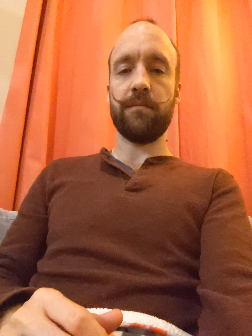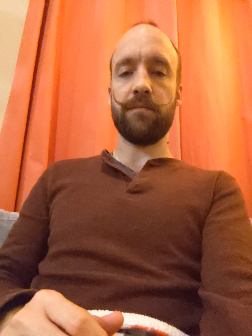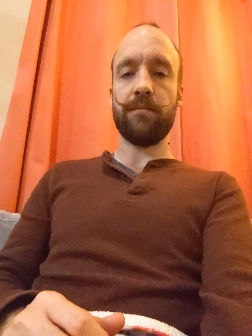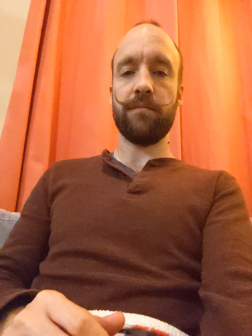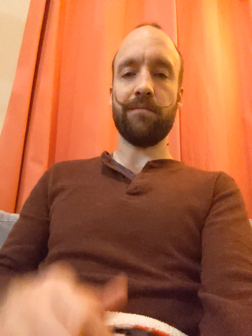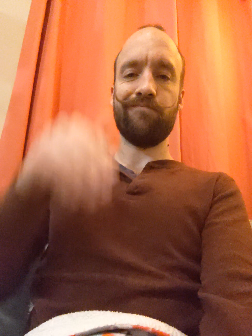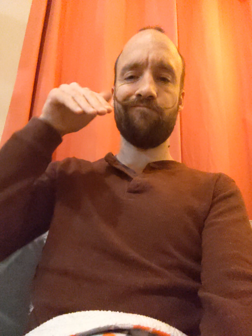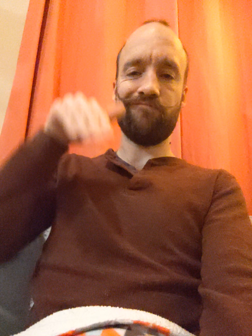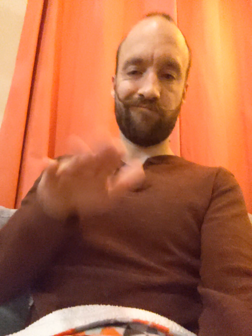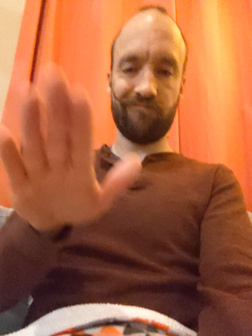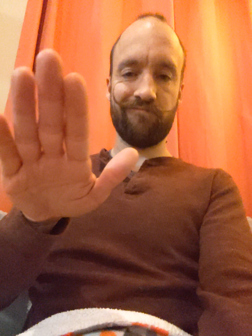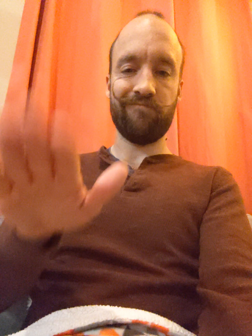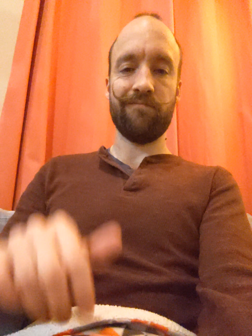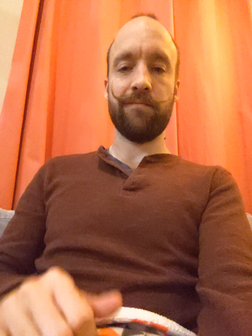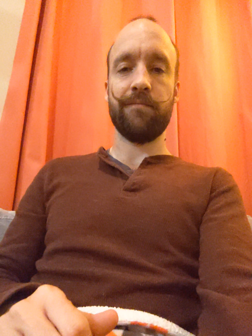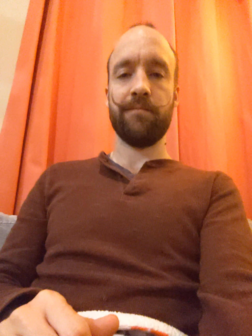into